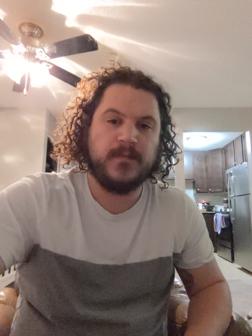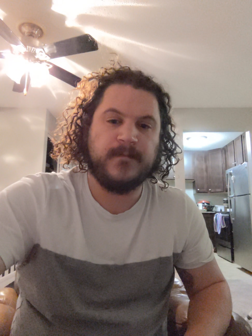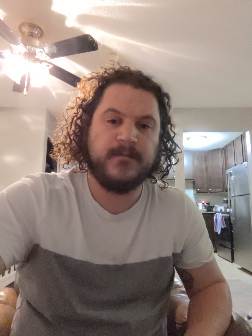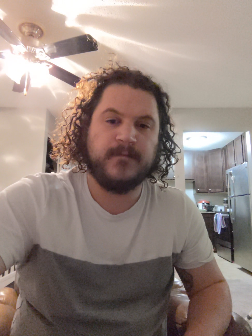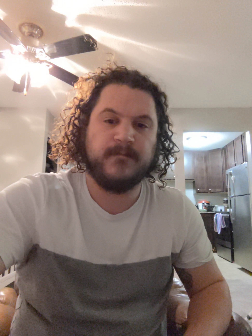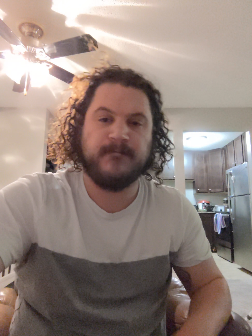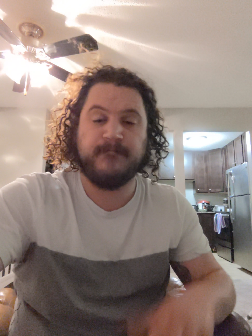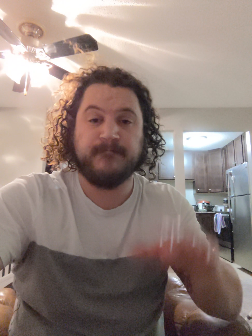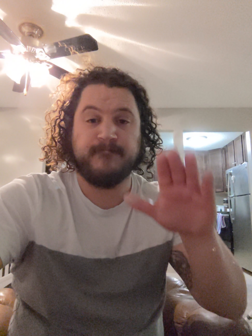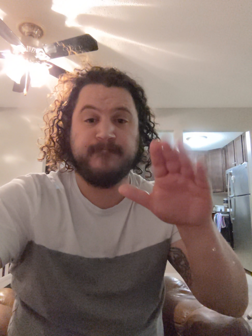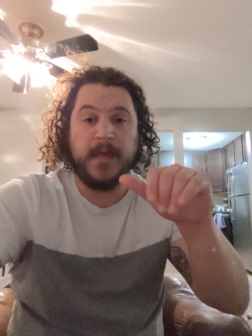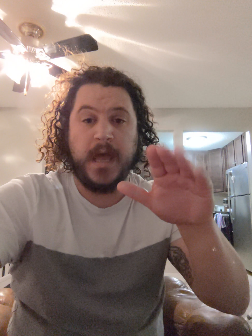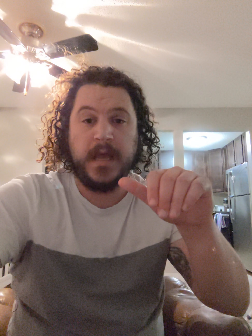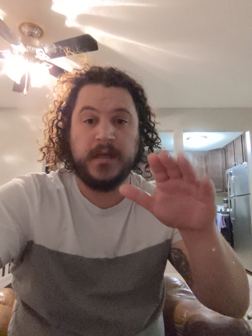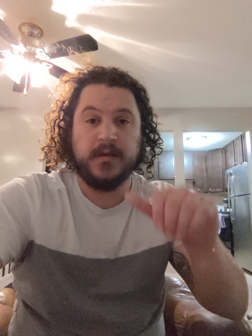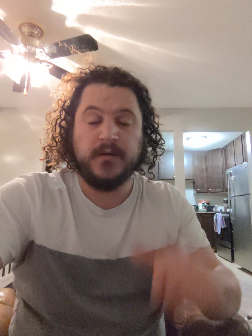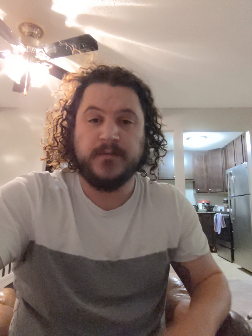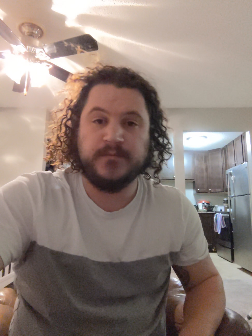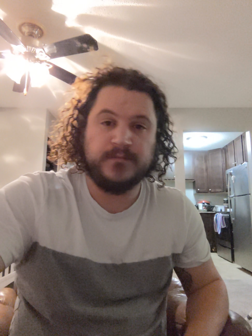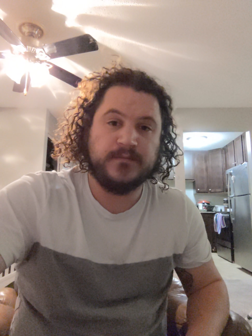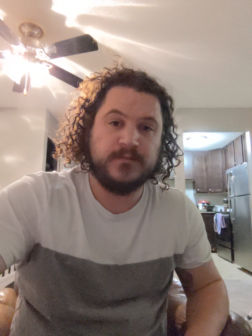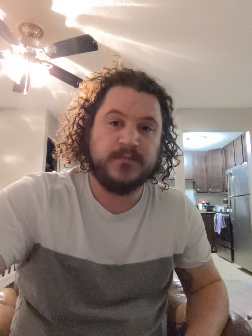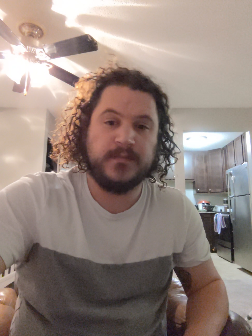bye